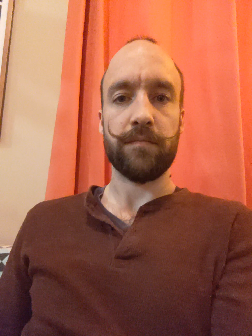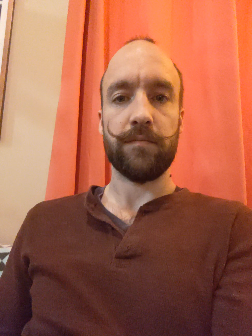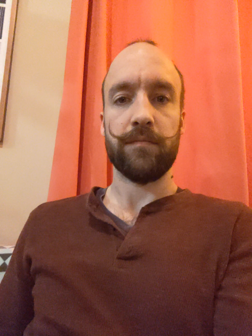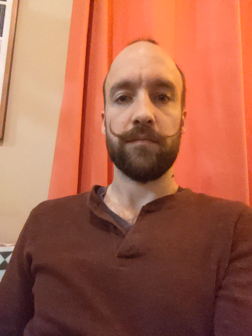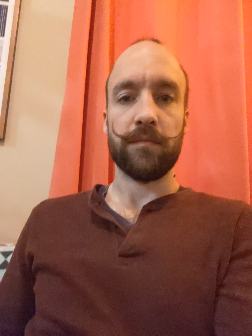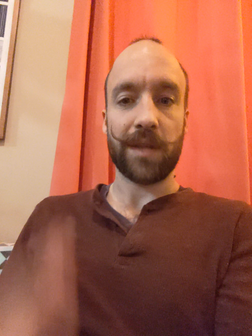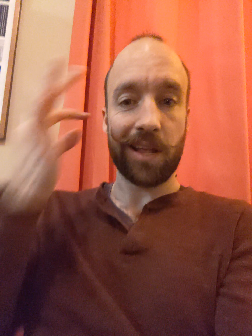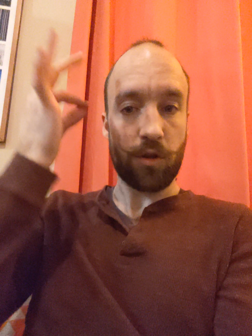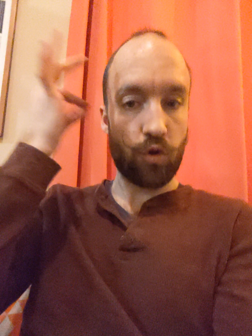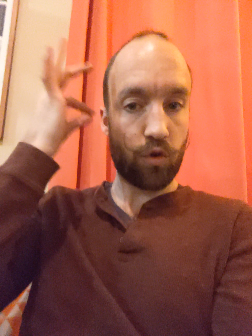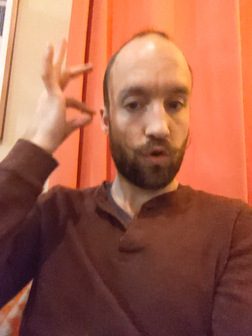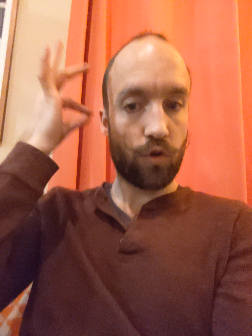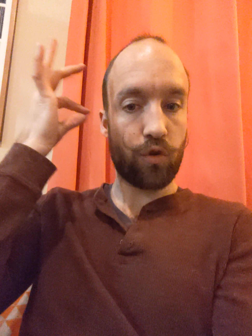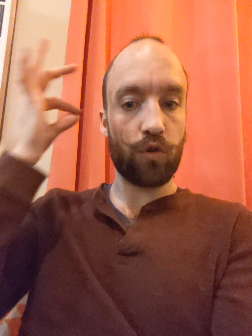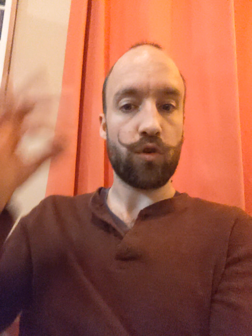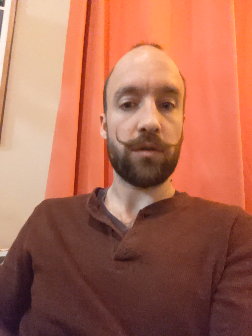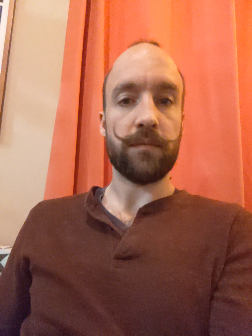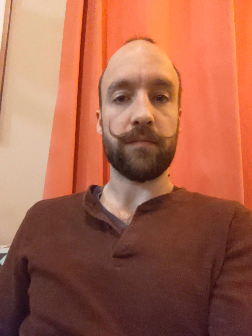hair